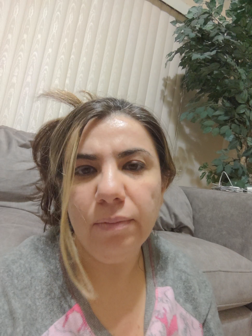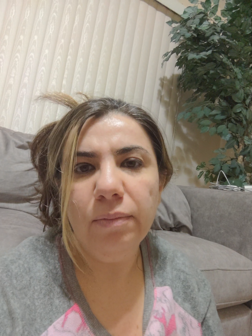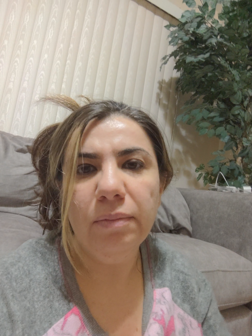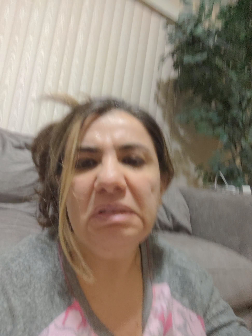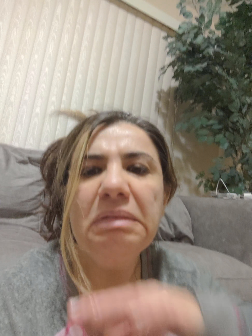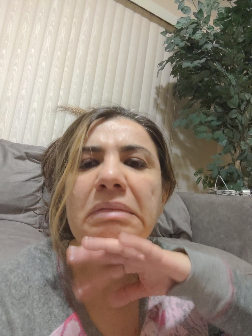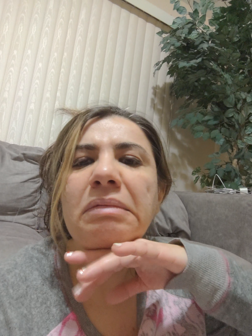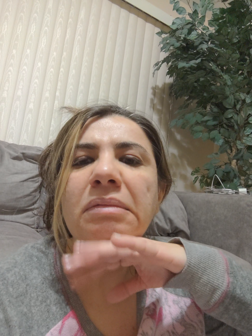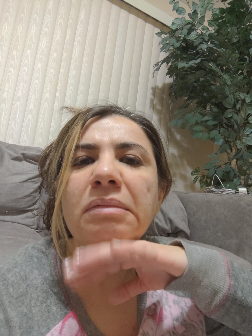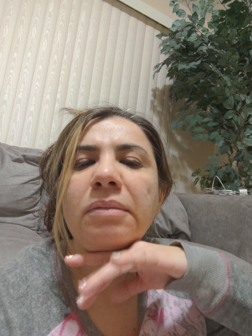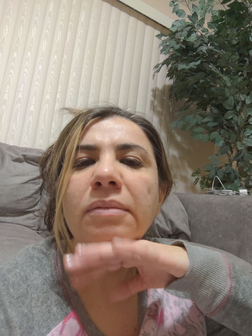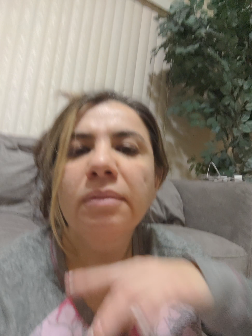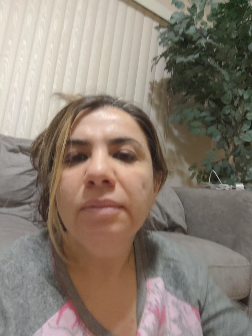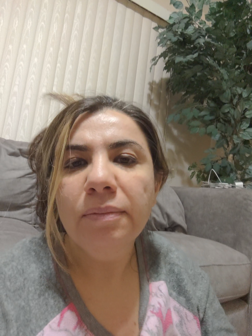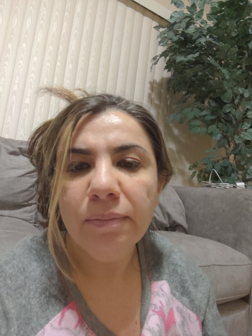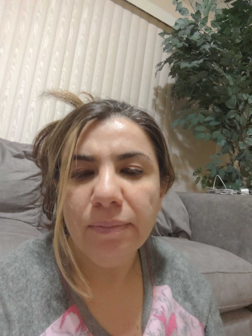dirty